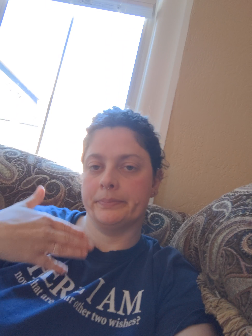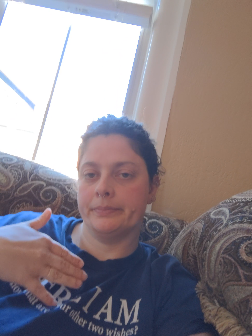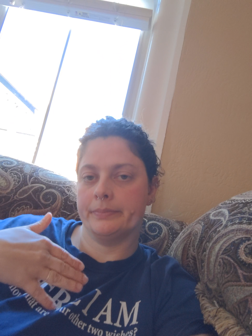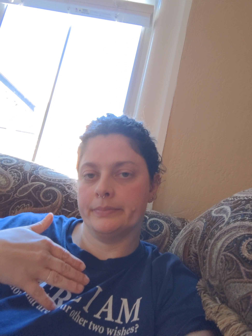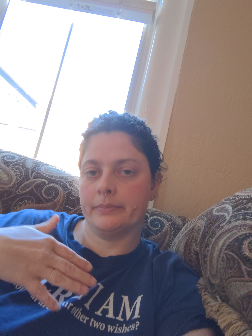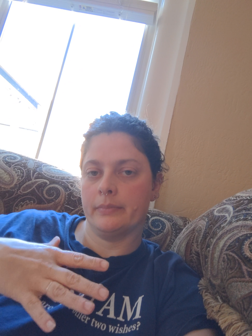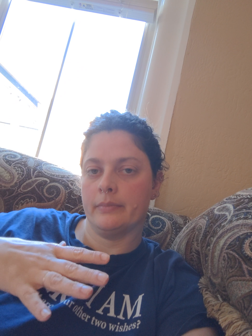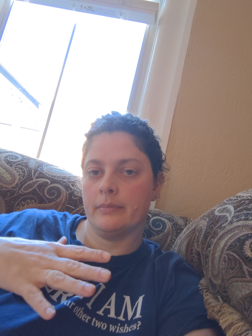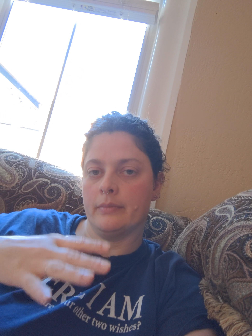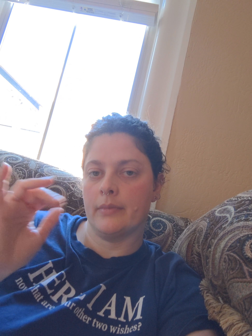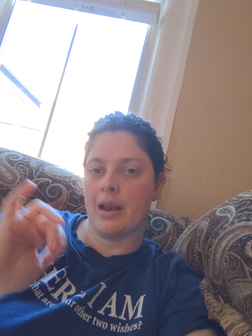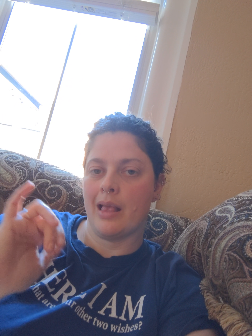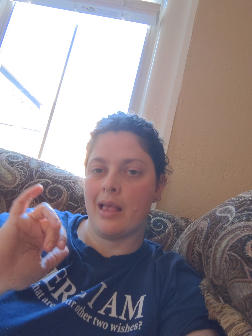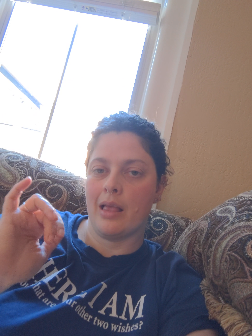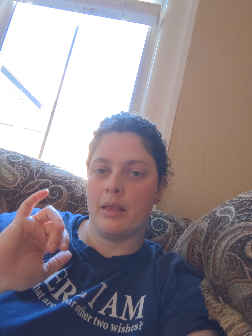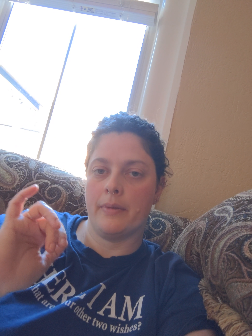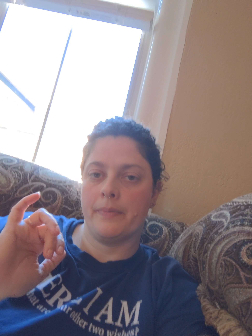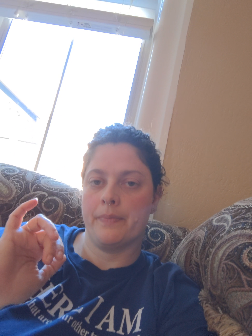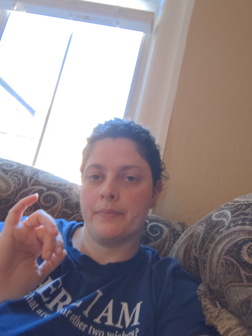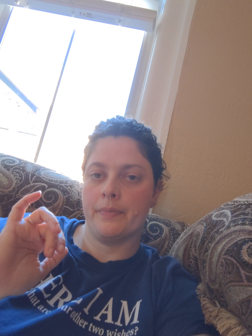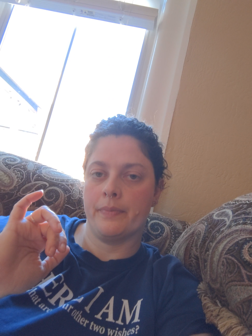like